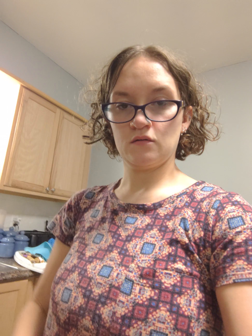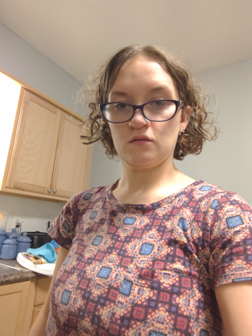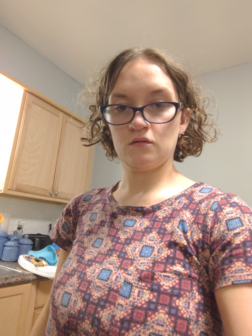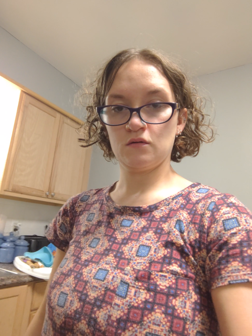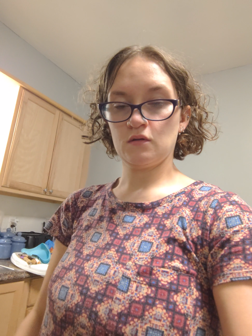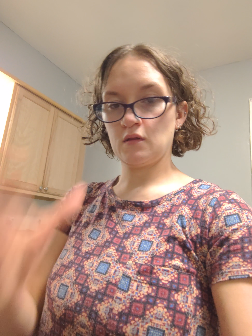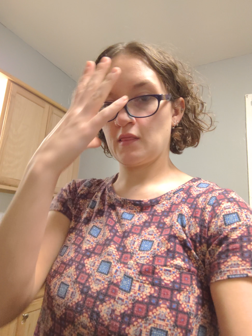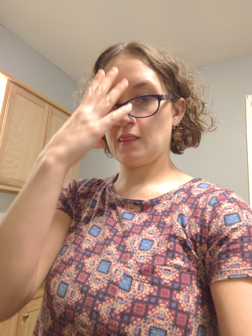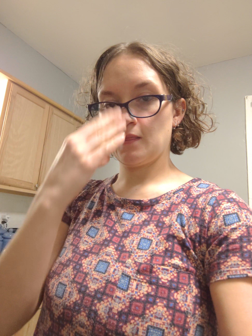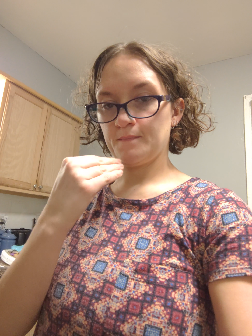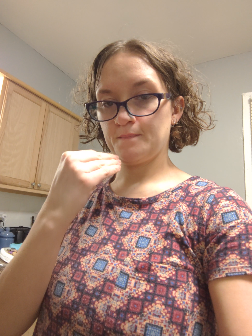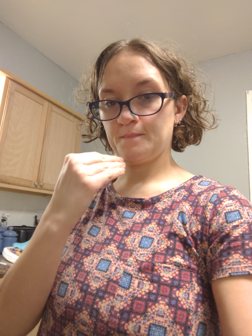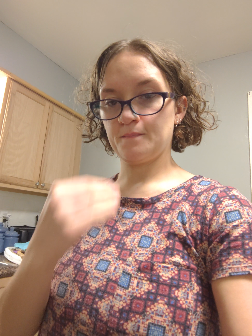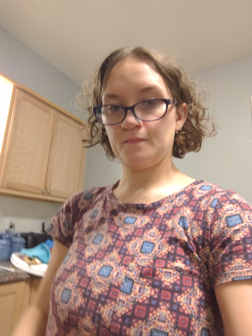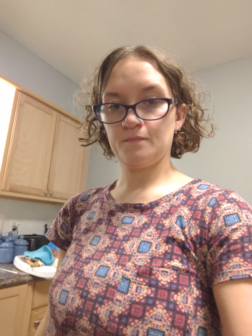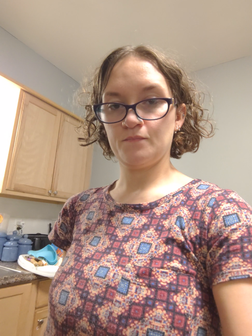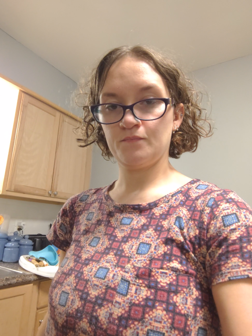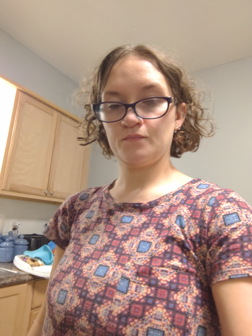sleep